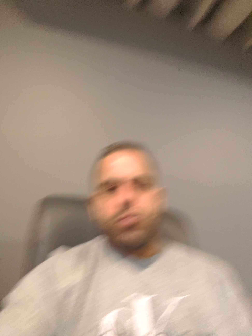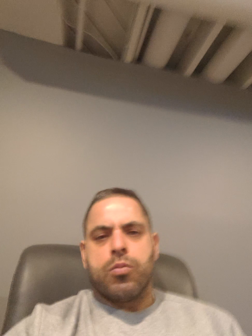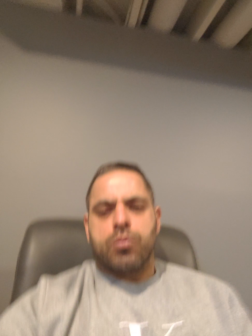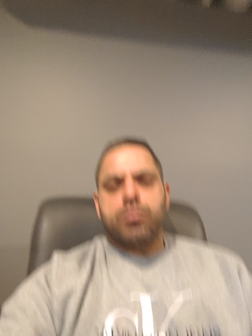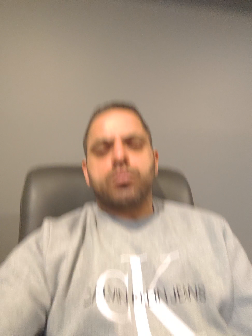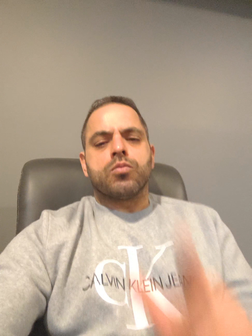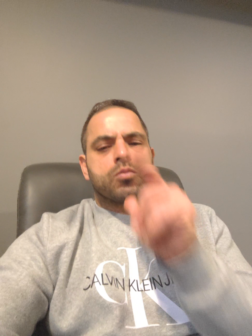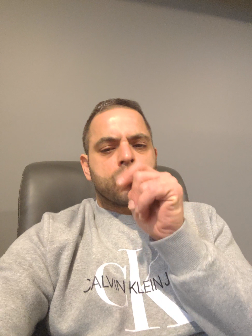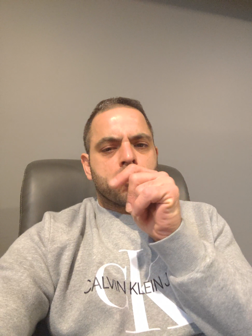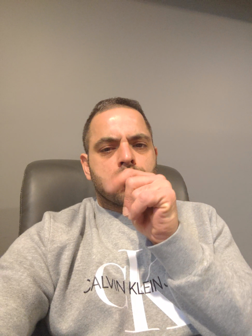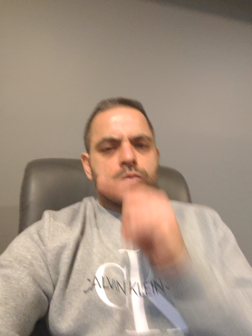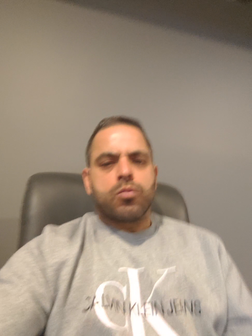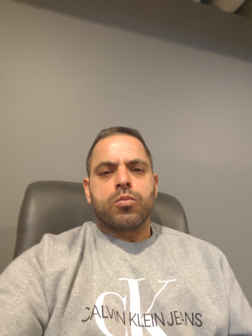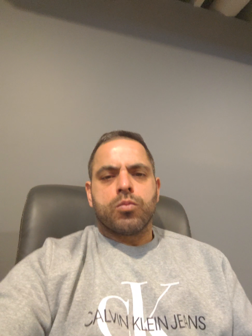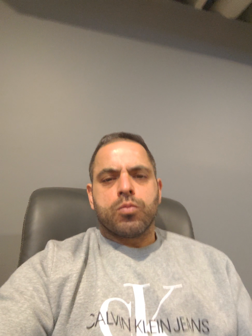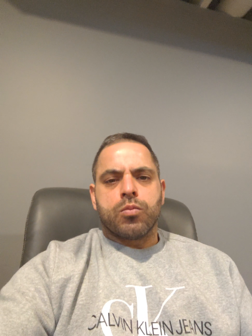who